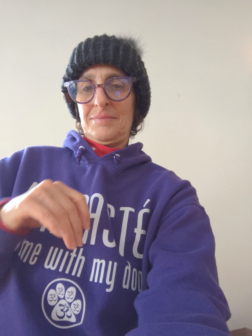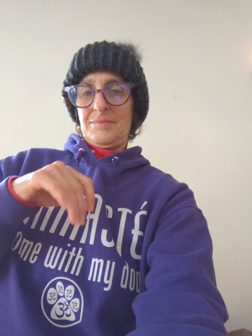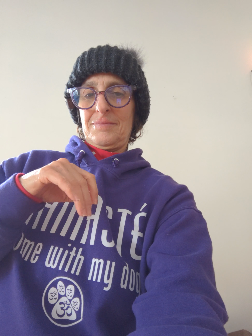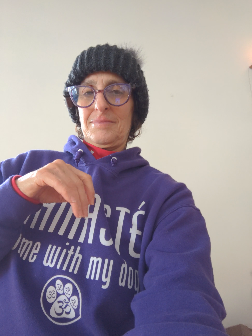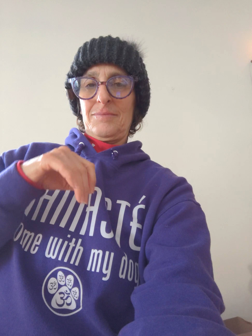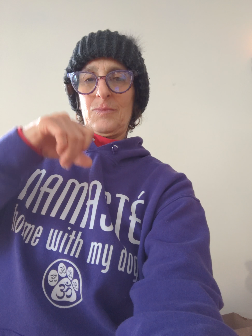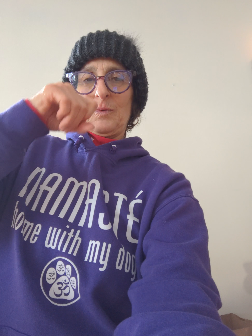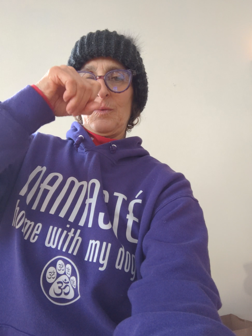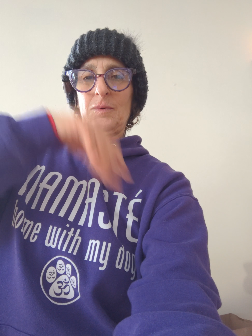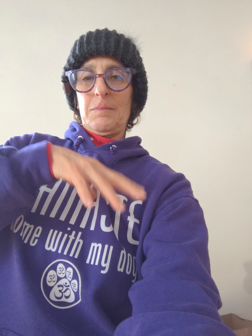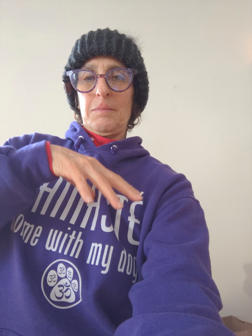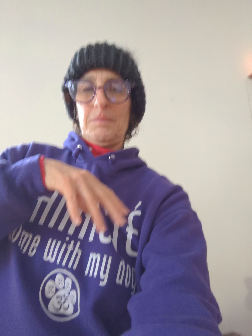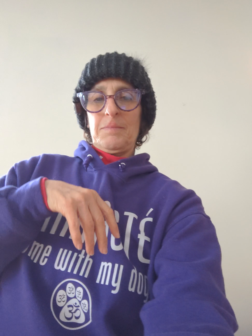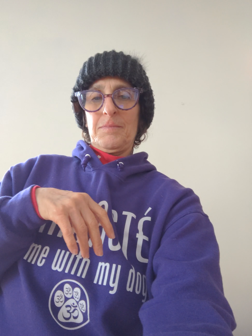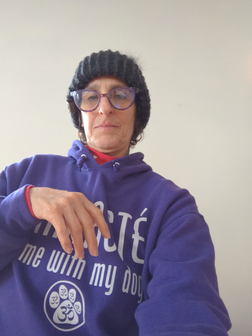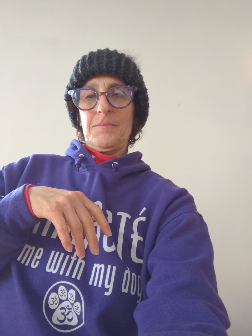drop